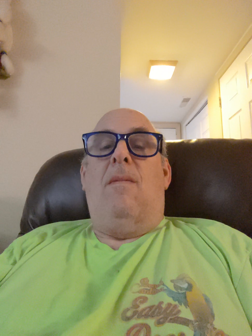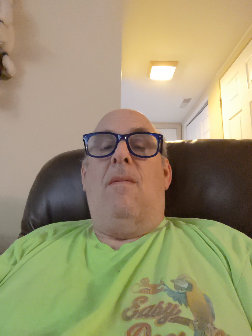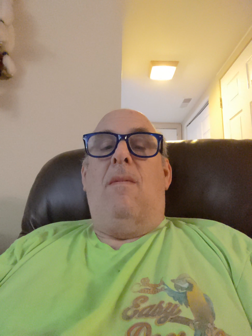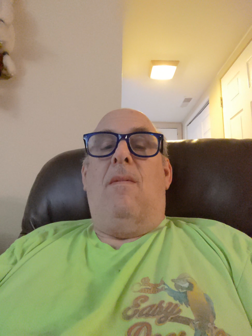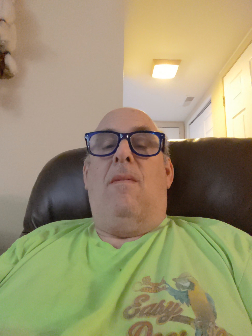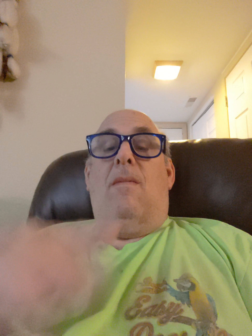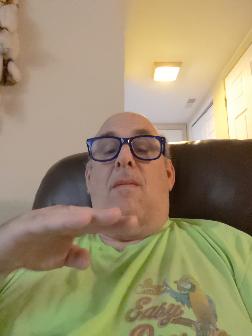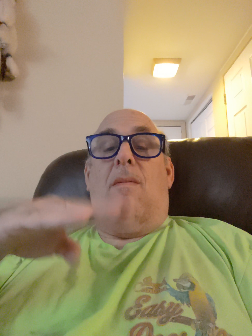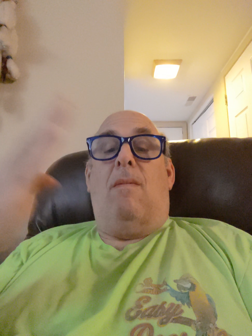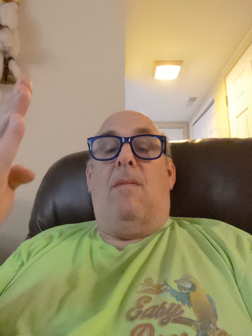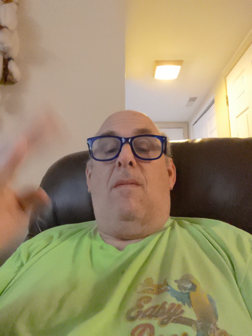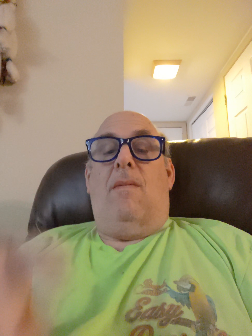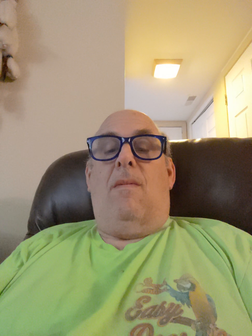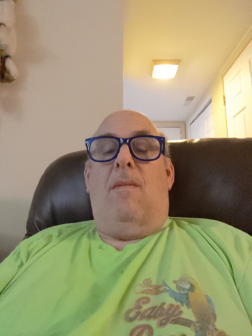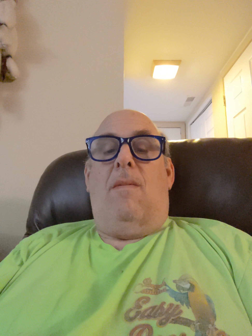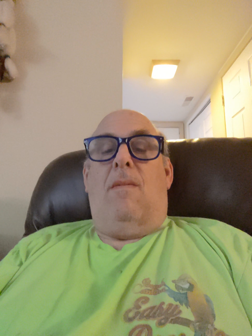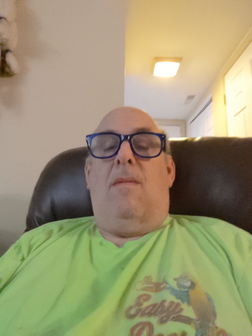open